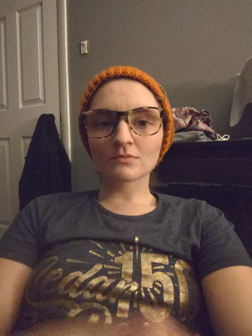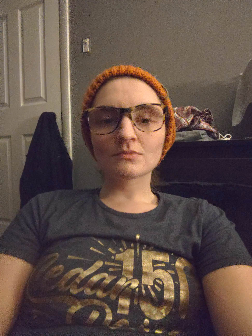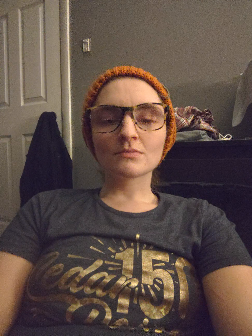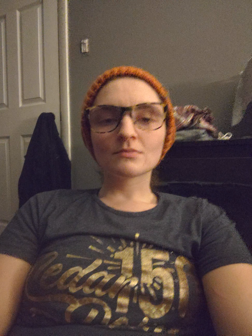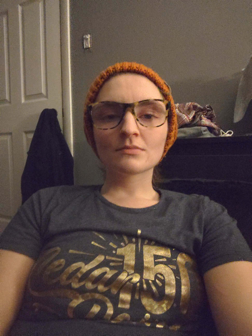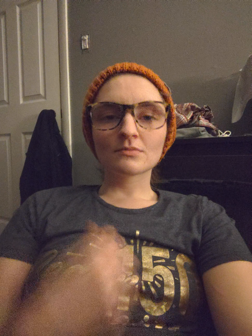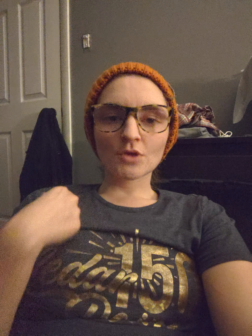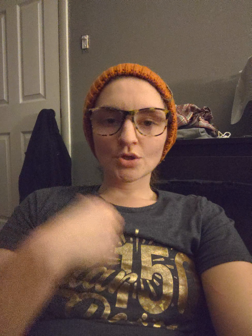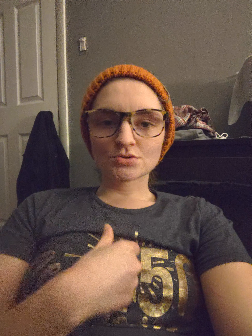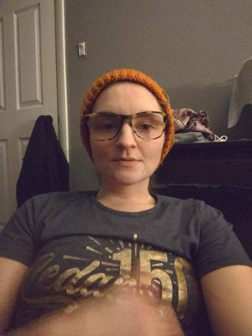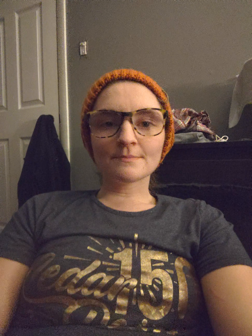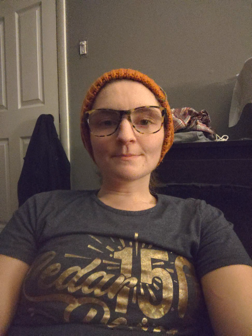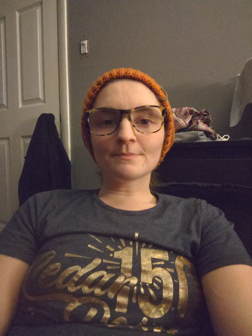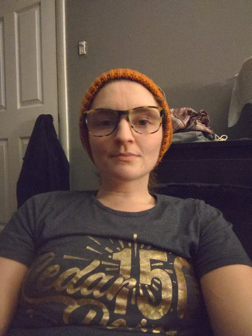jacket